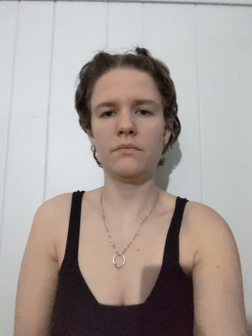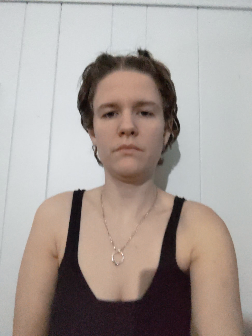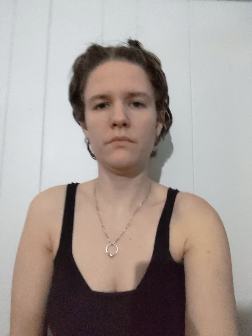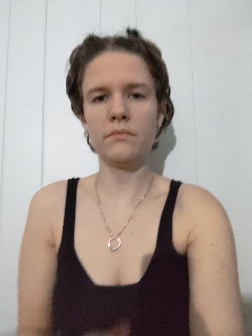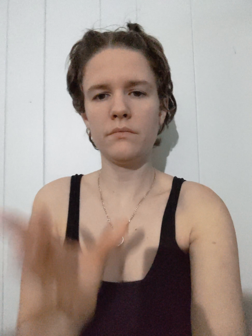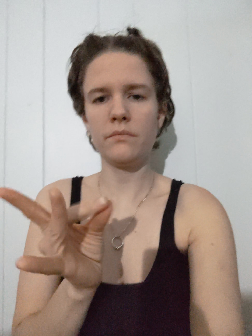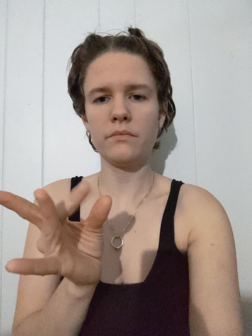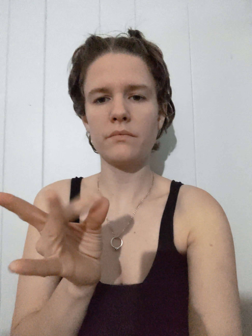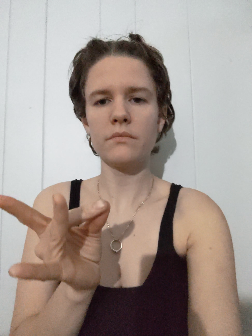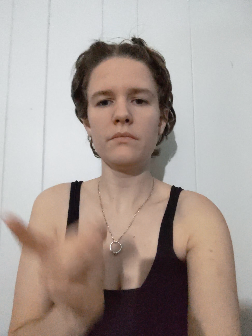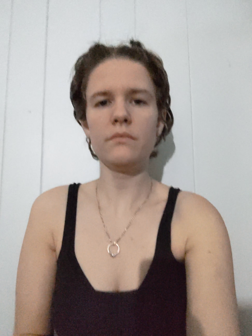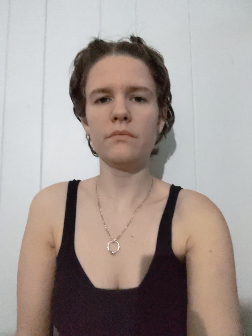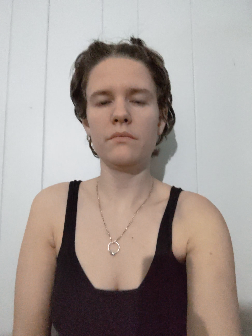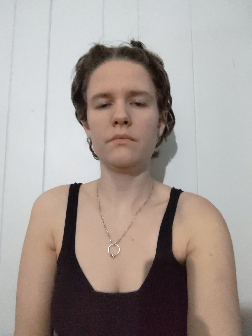sticky